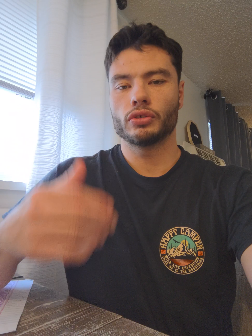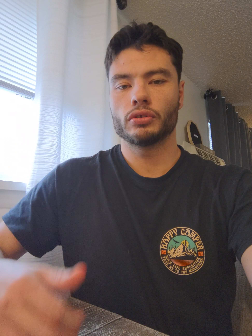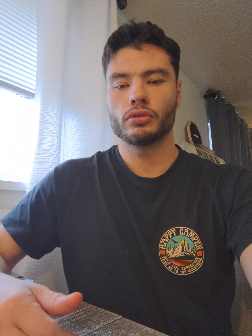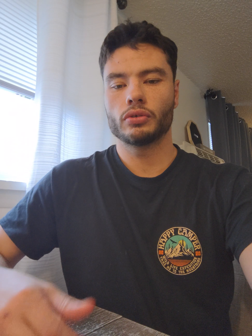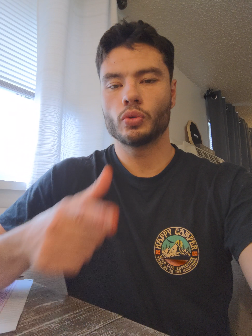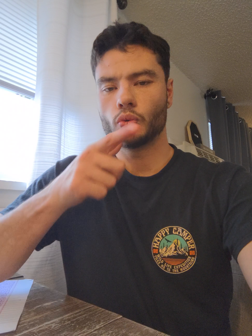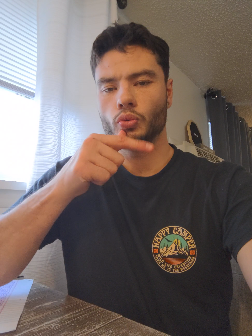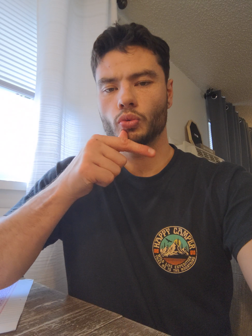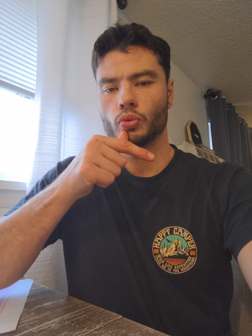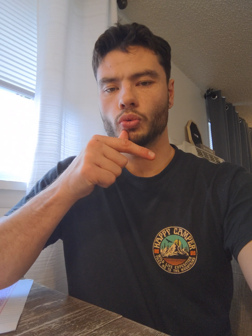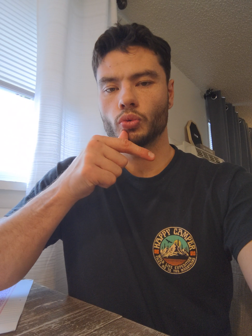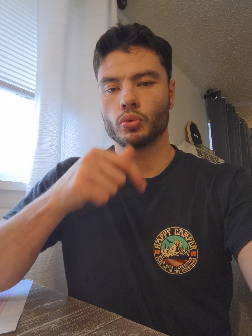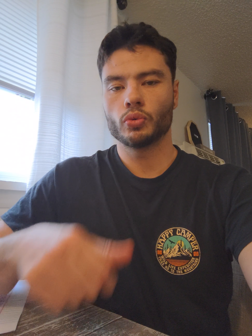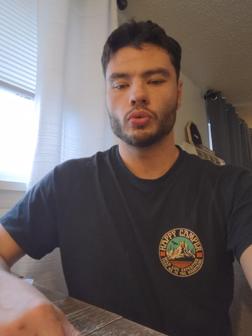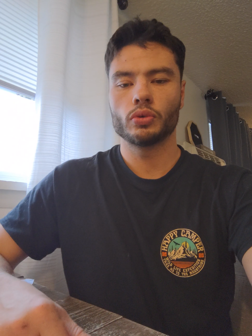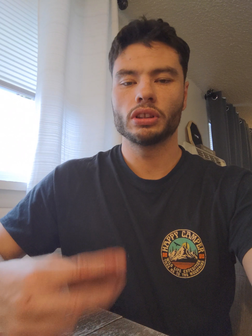who